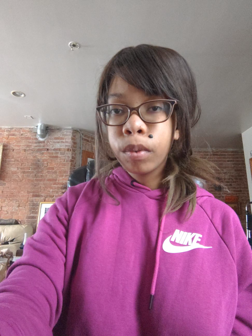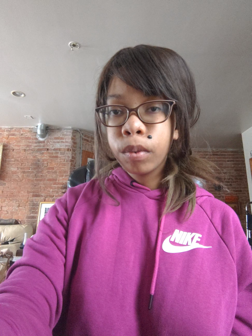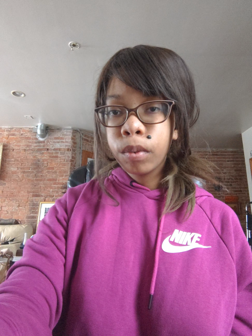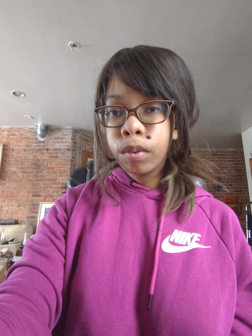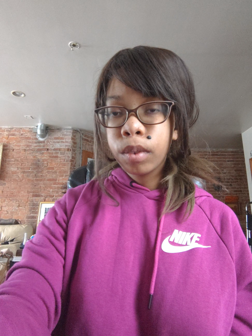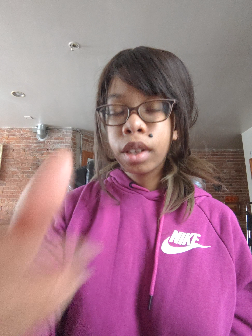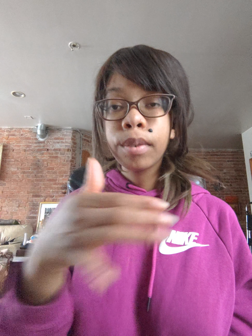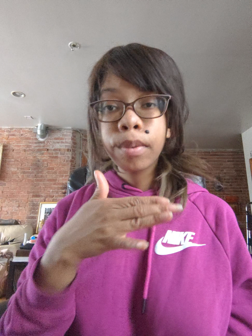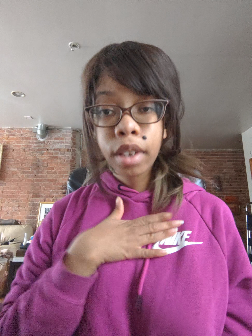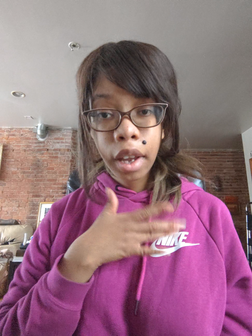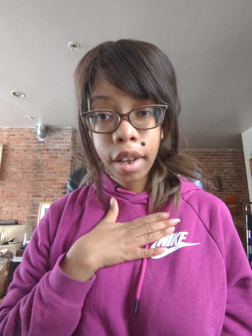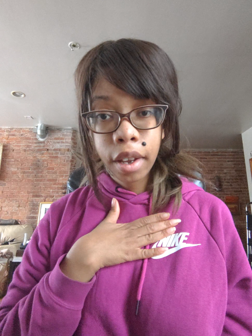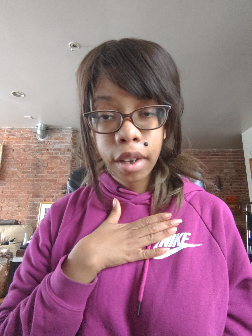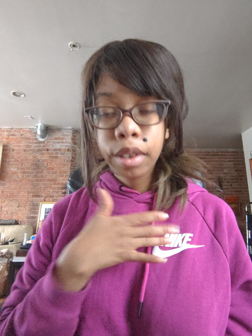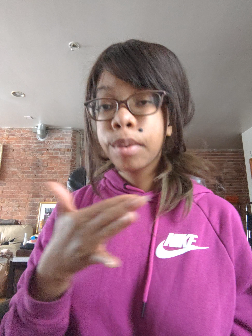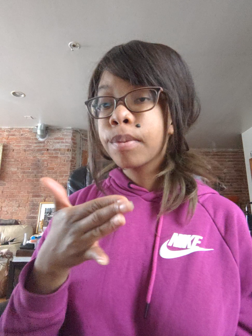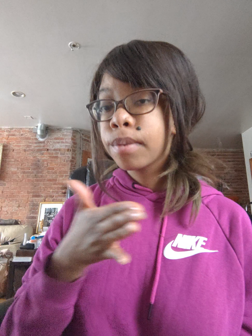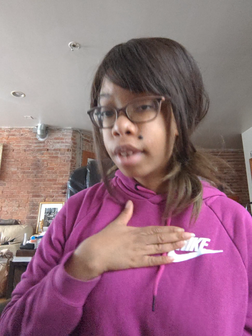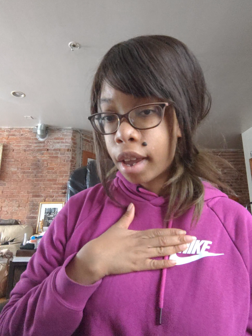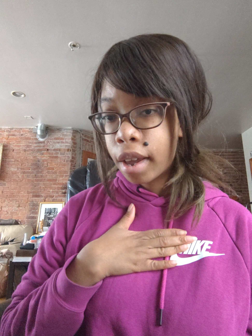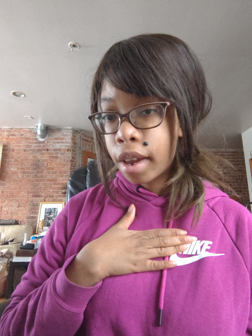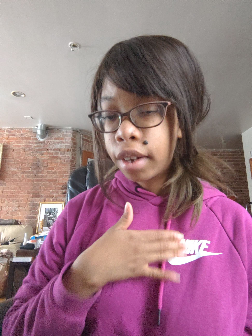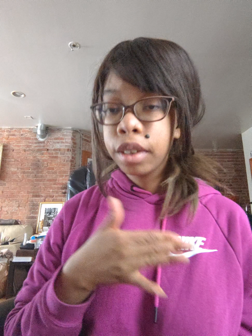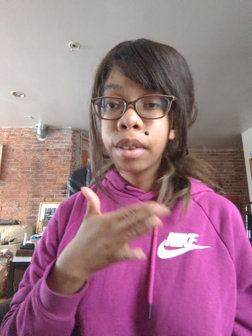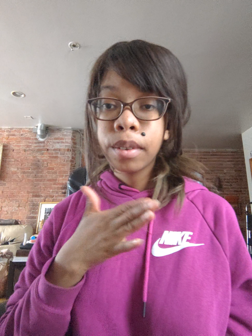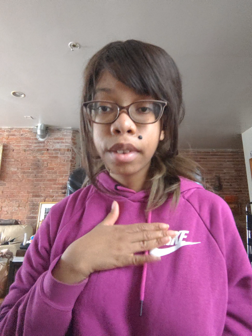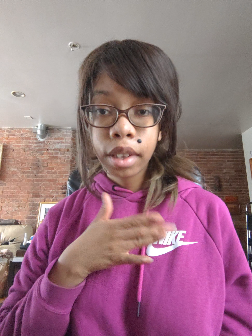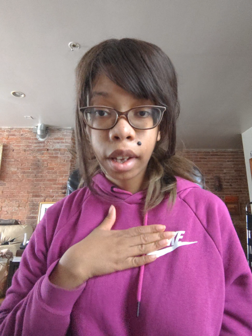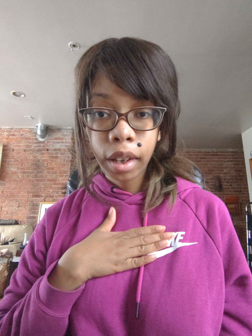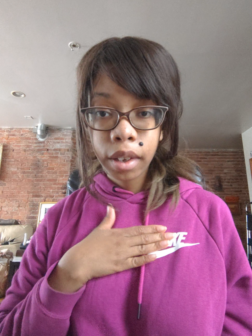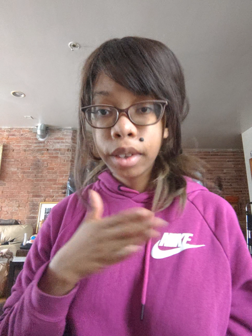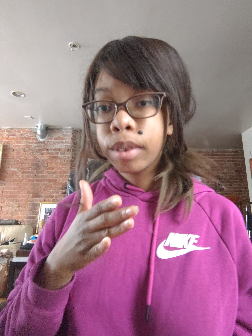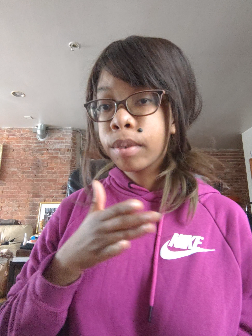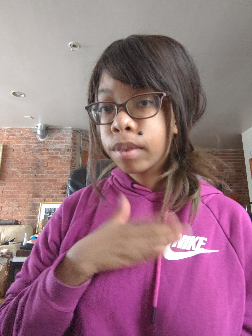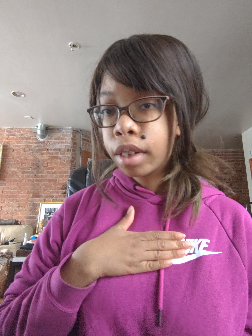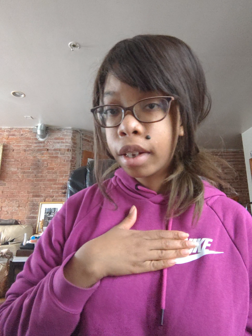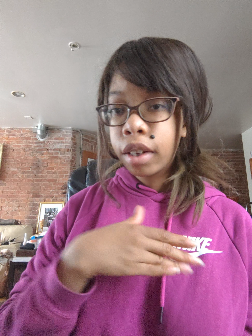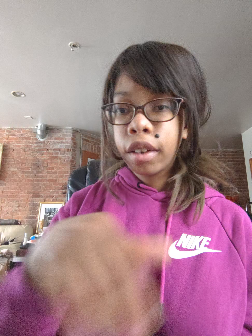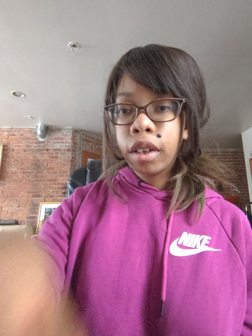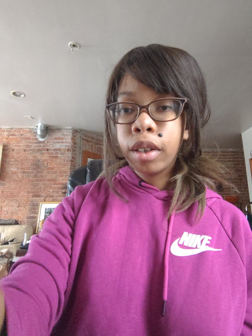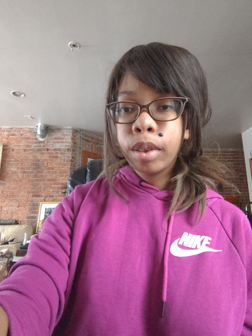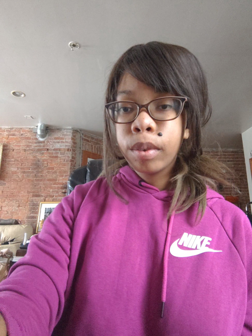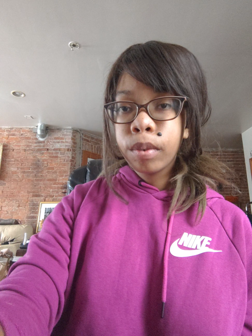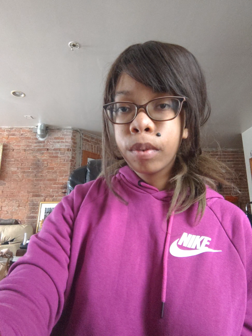my